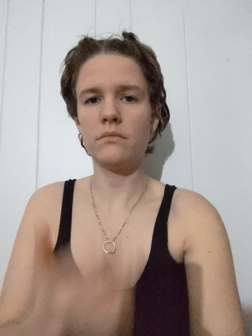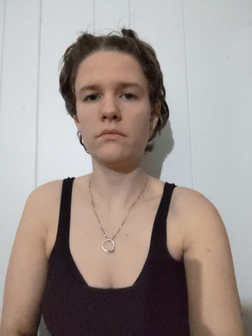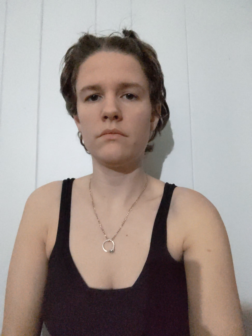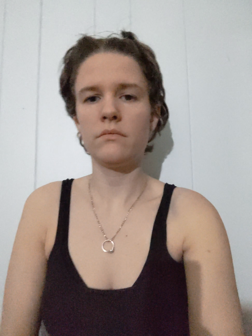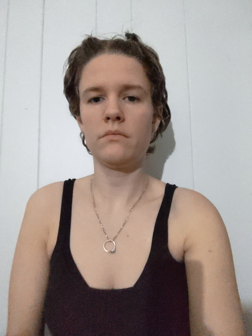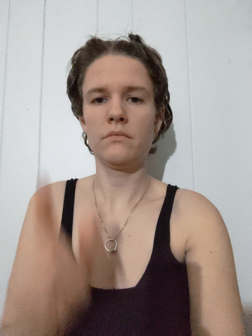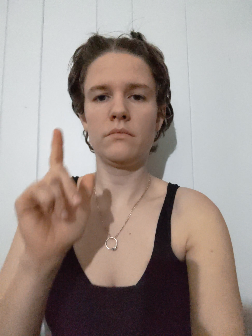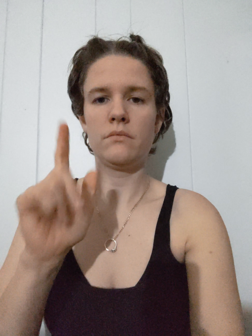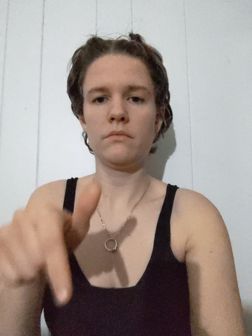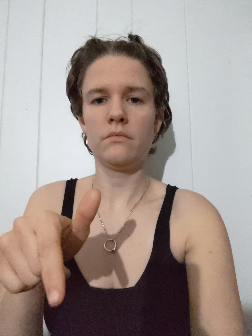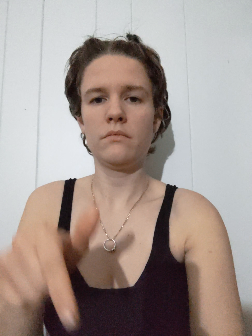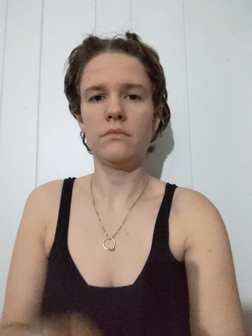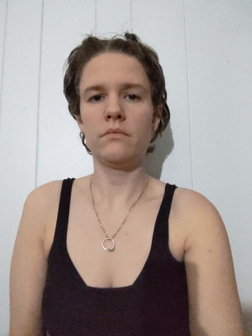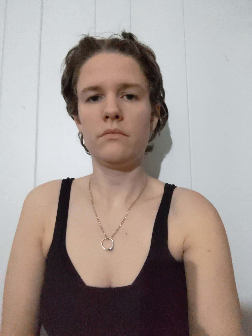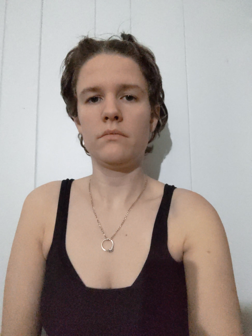later